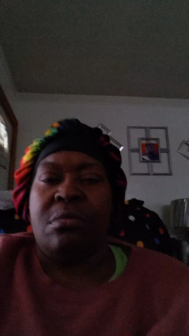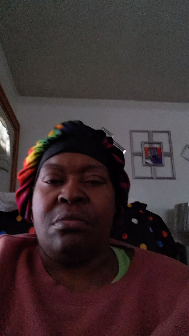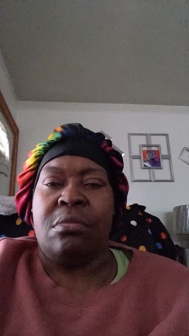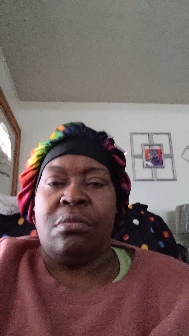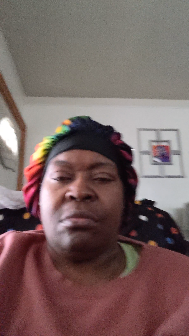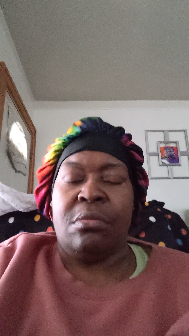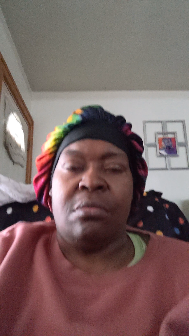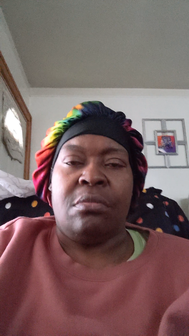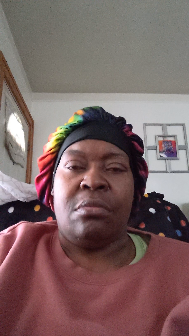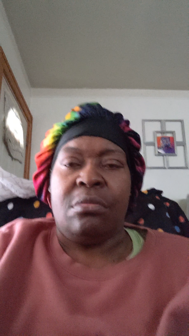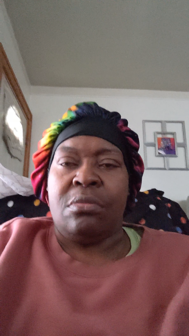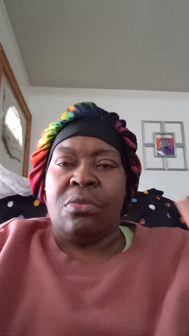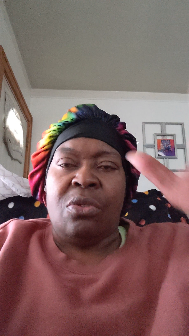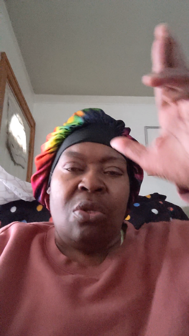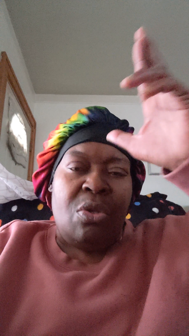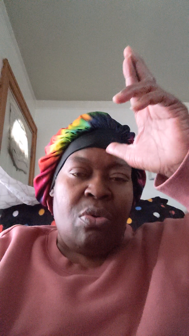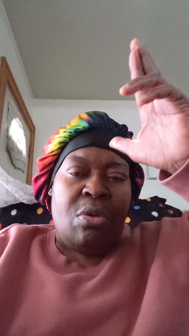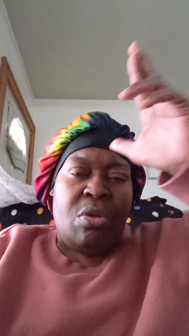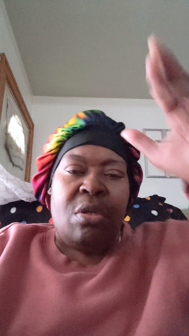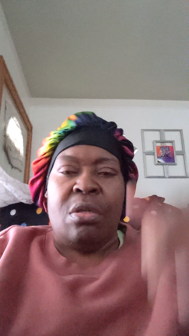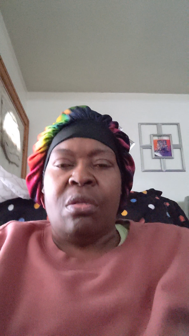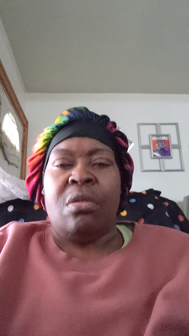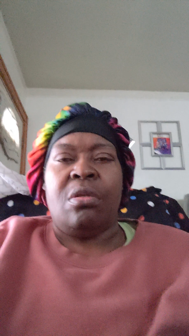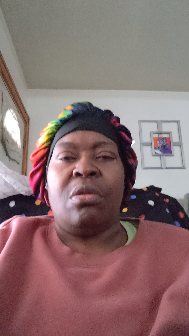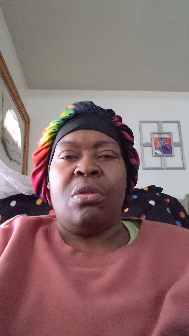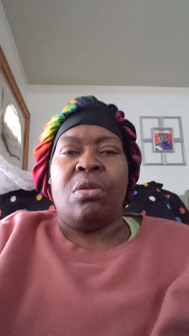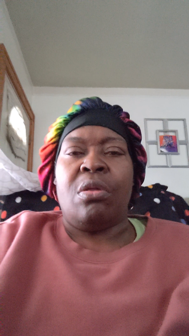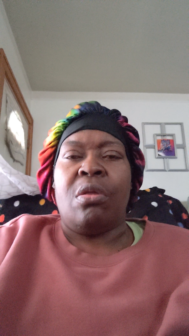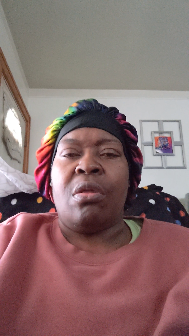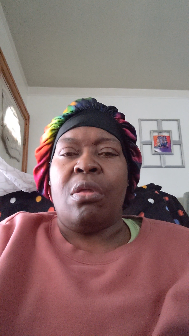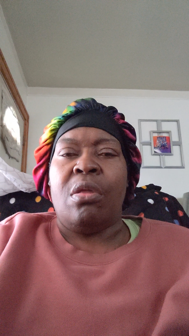rooster